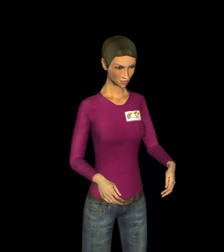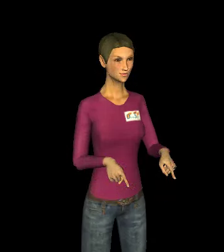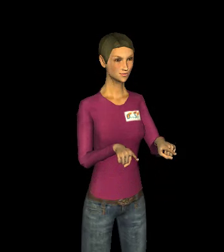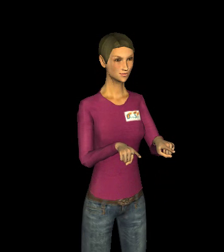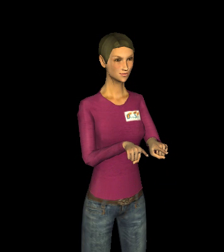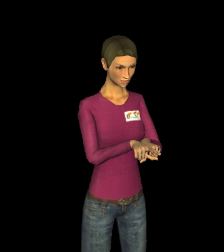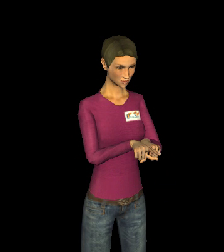أيضا